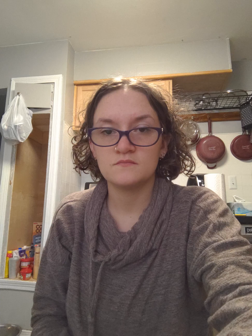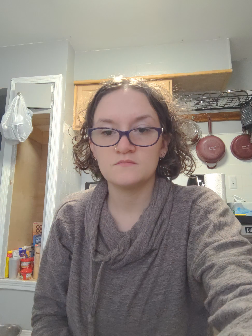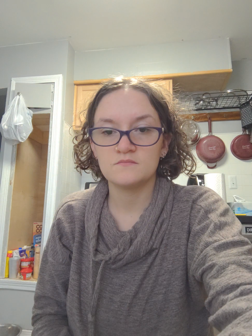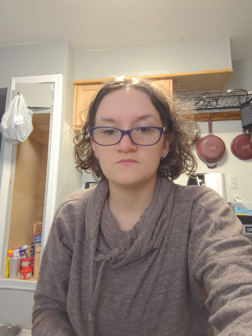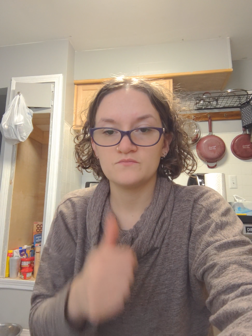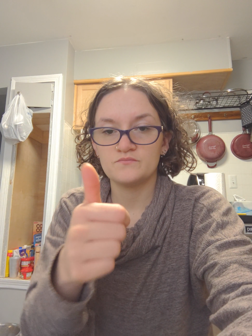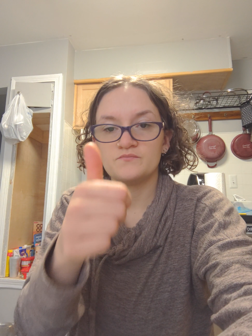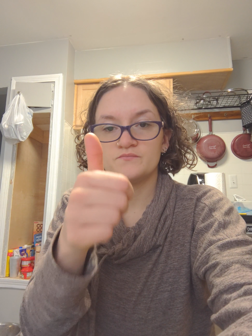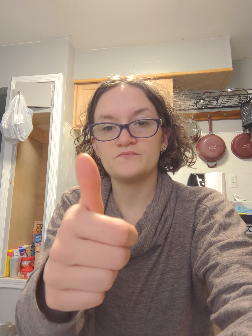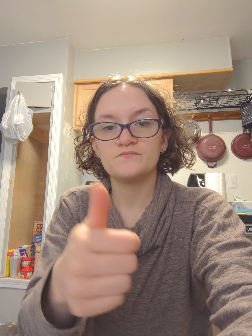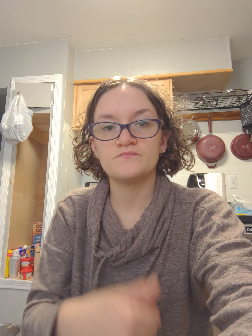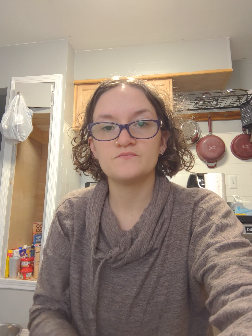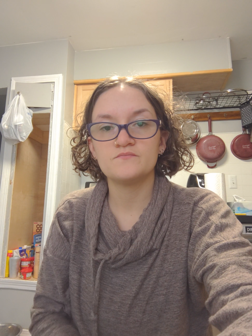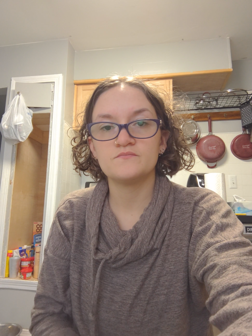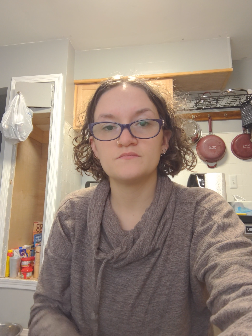yourself